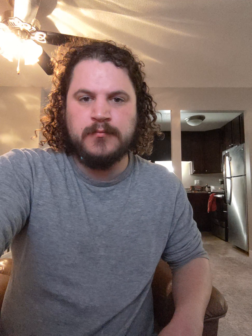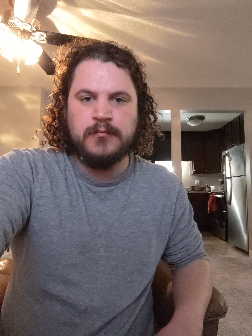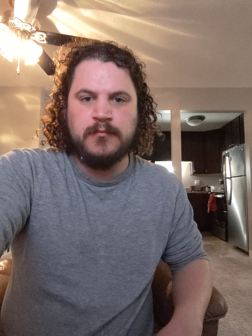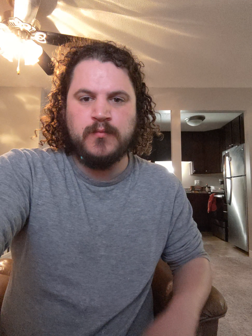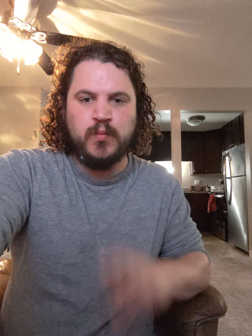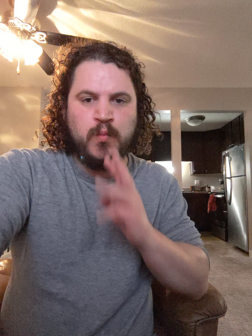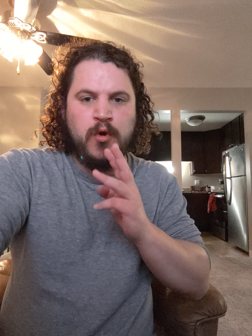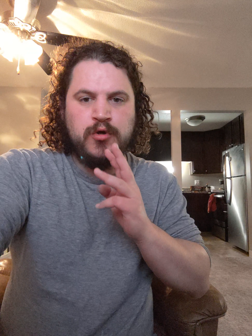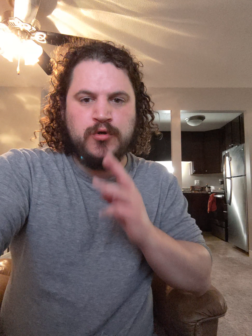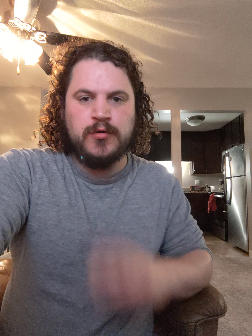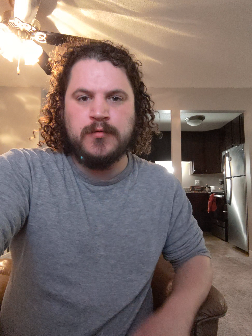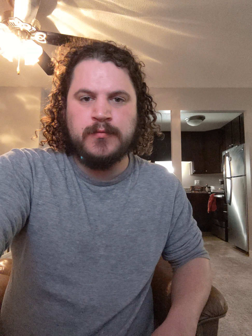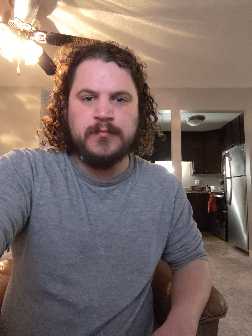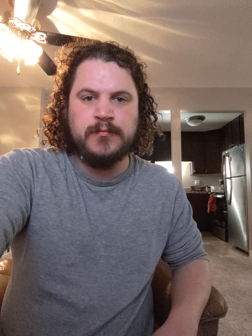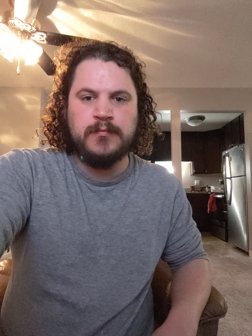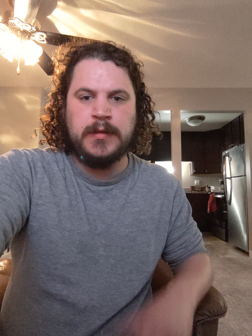water